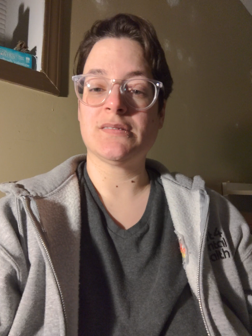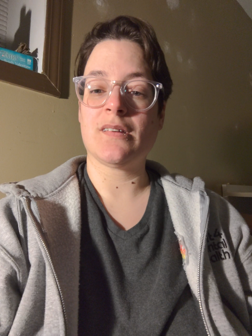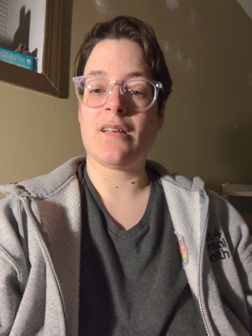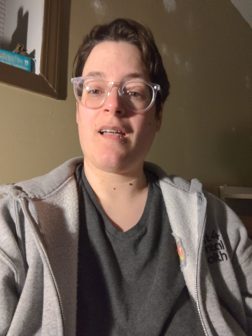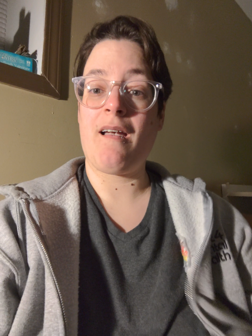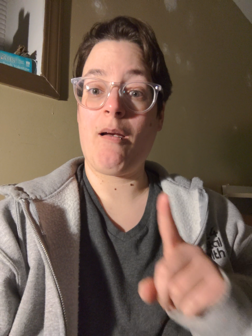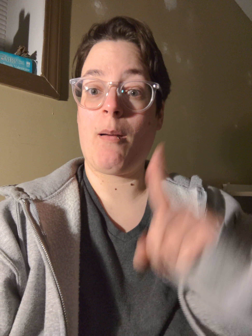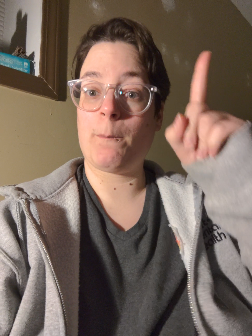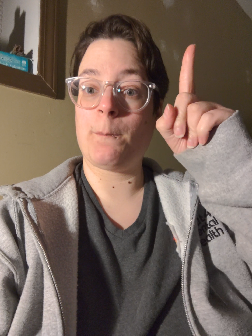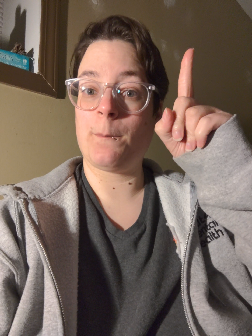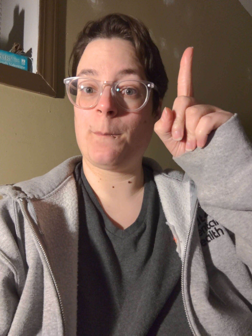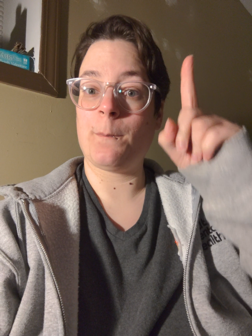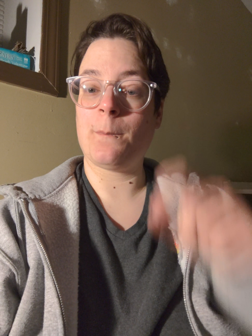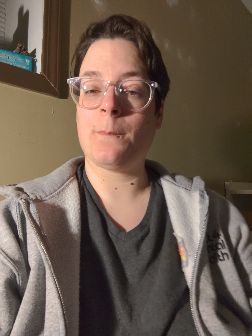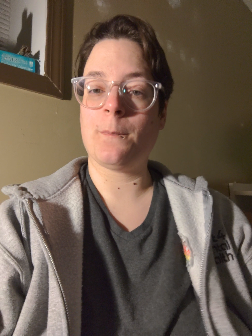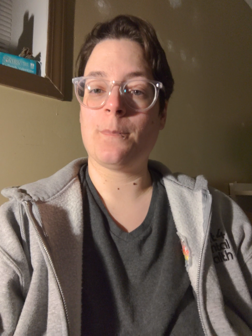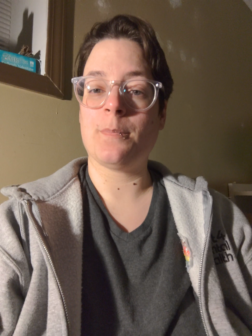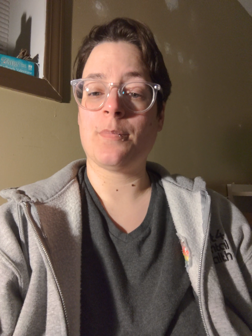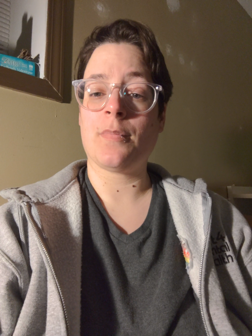up